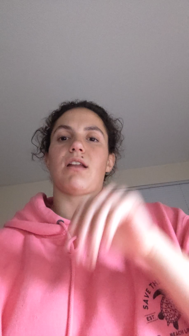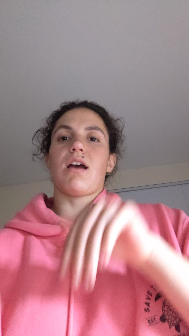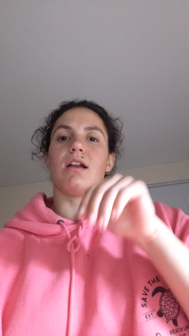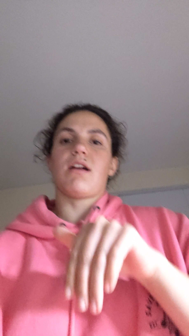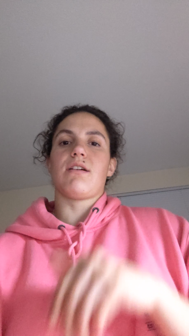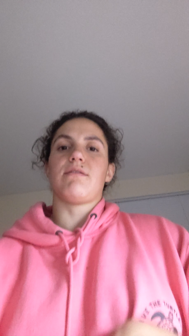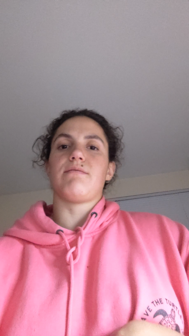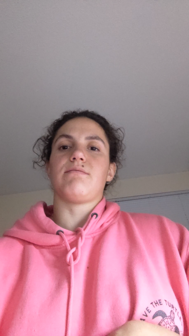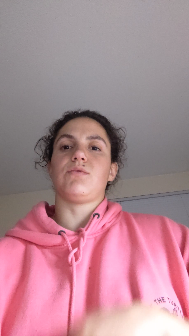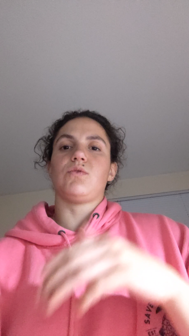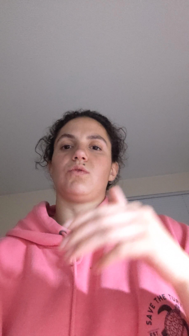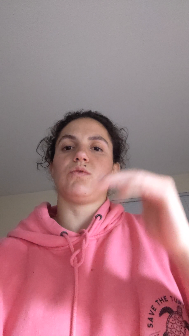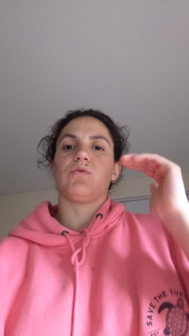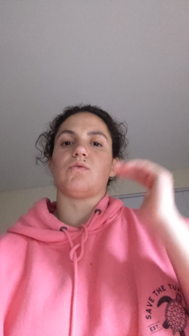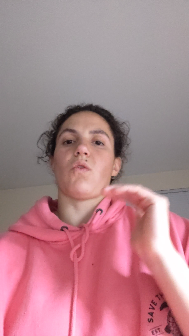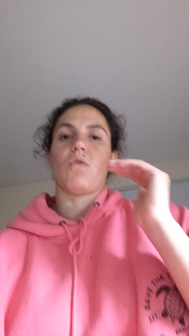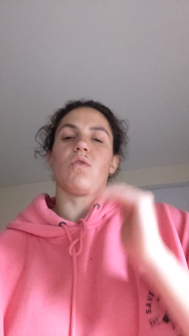short